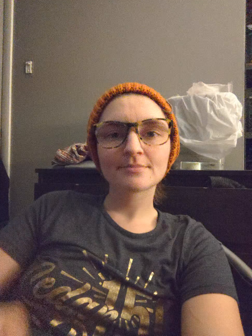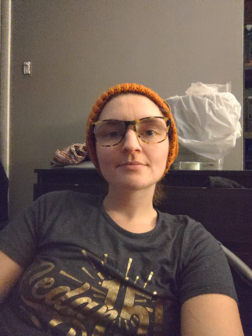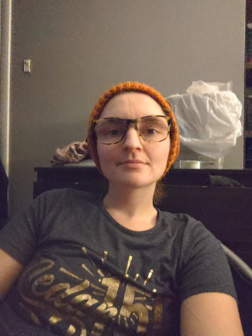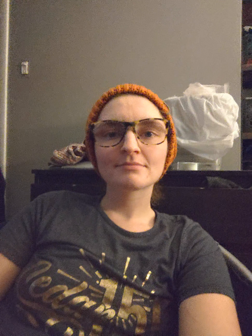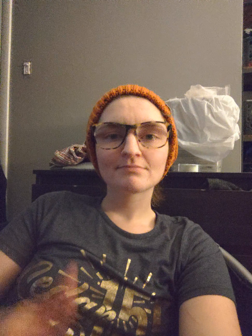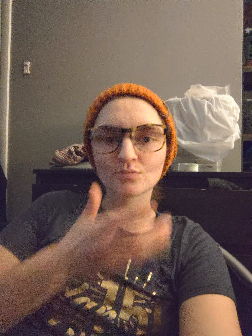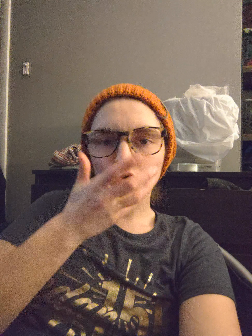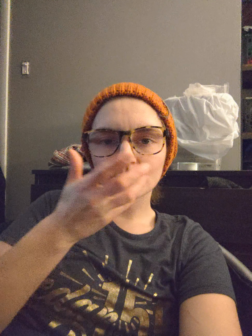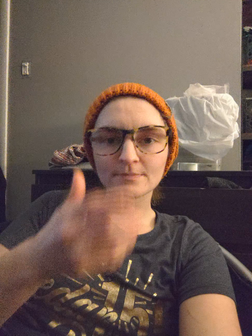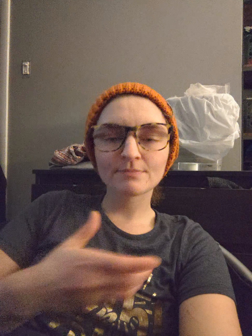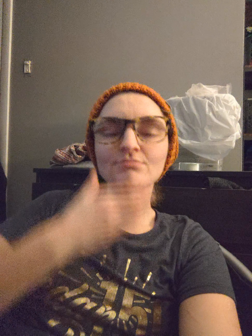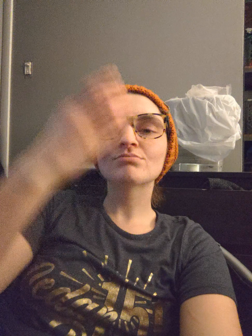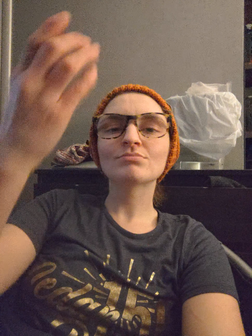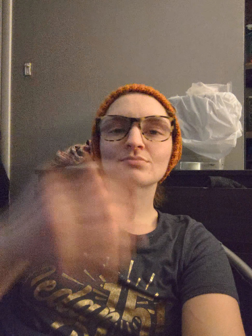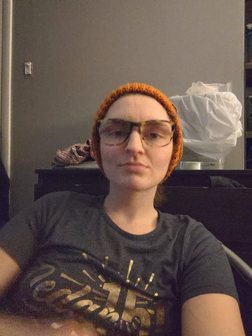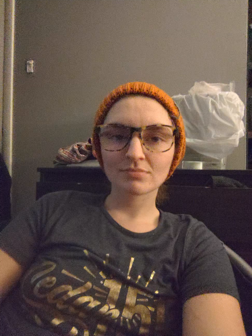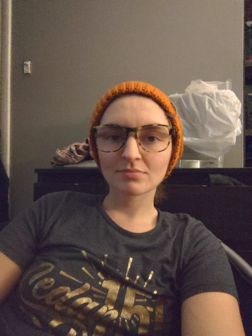giraffe